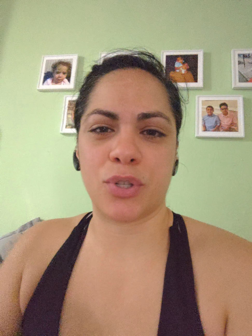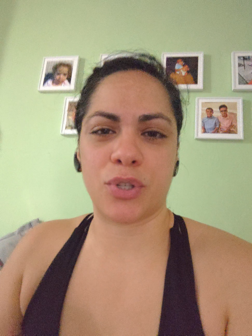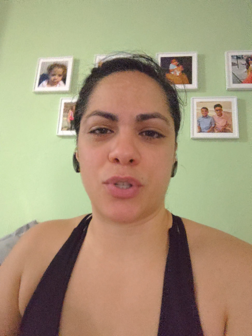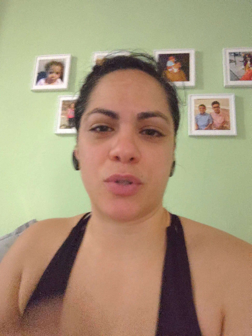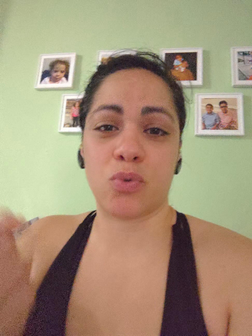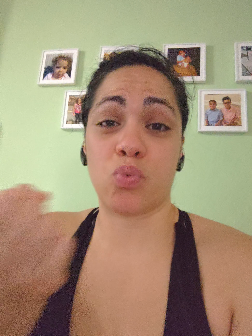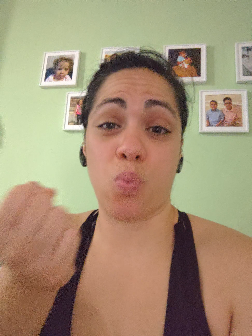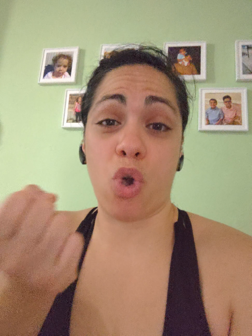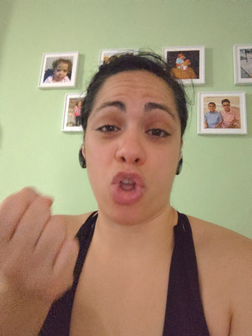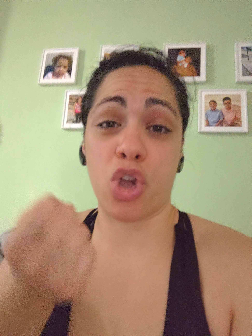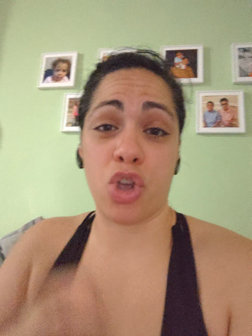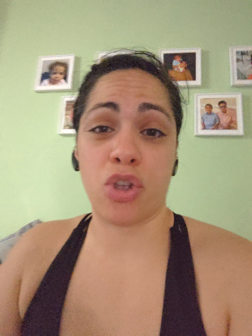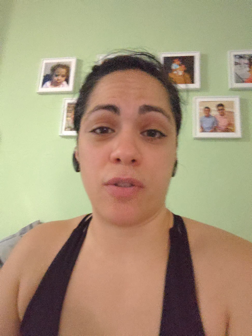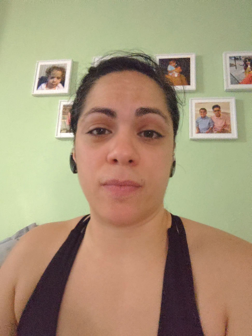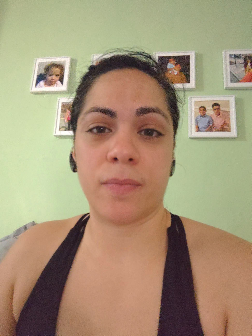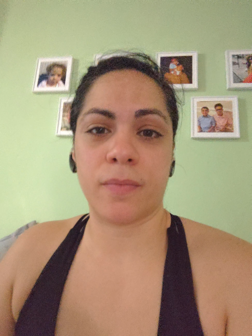drawer